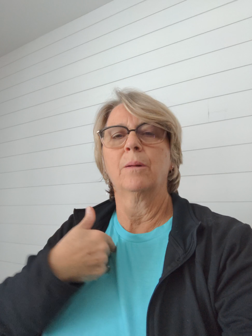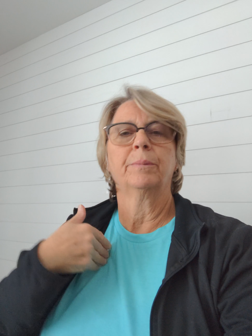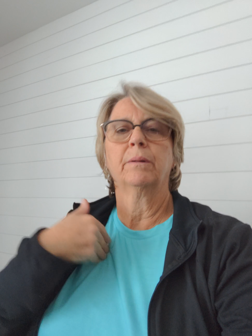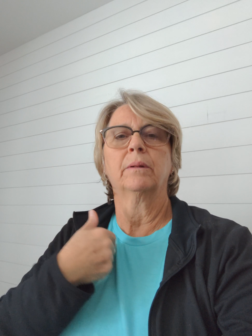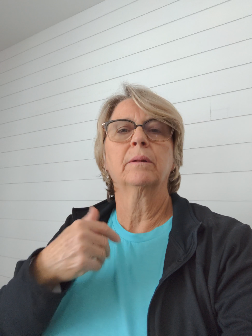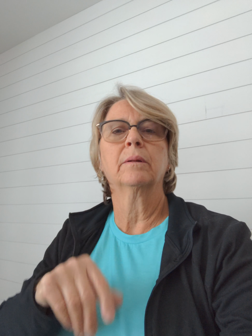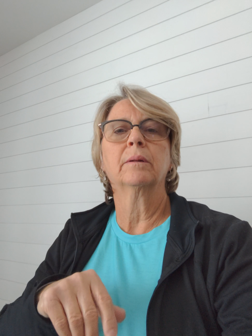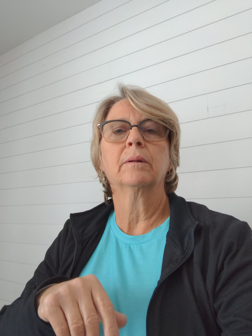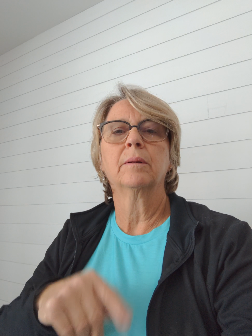animal